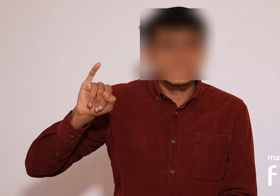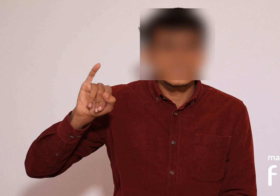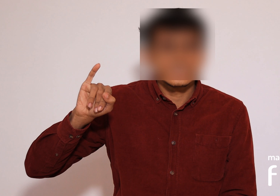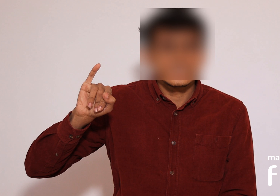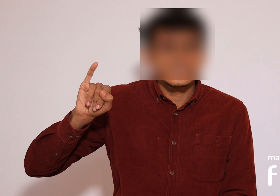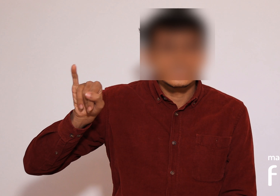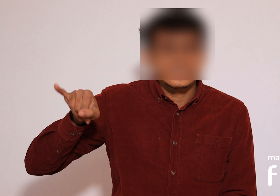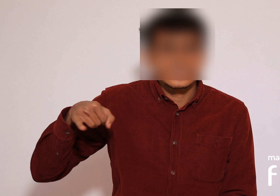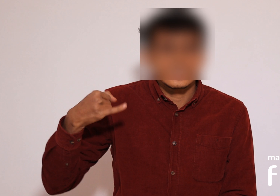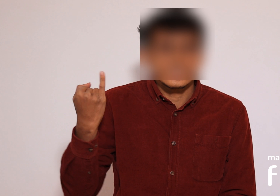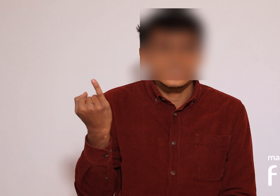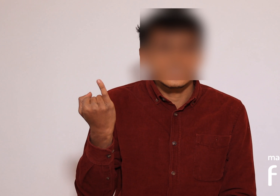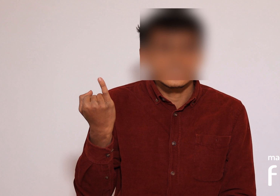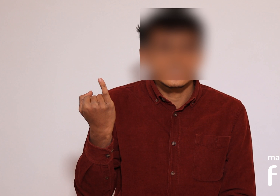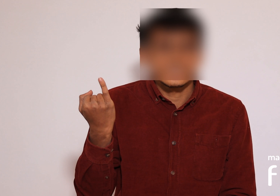ج